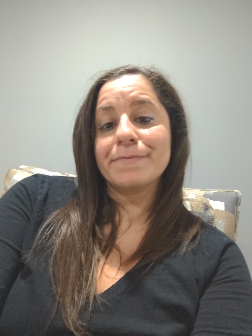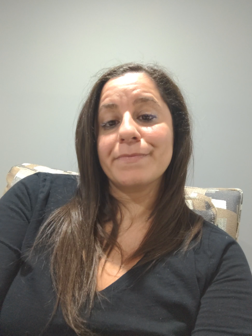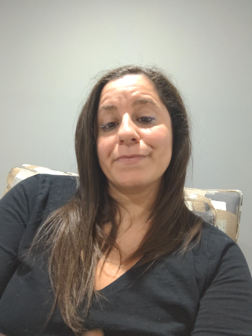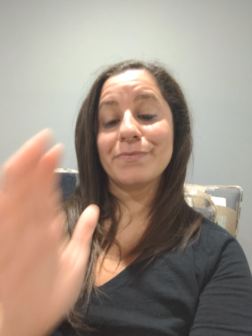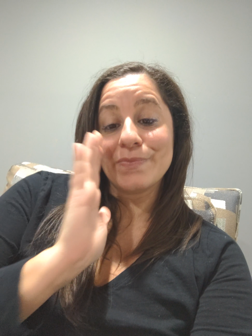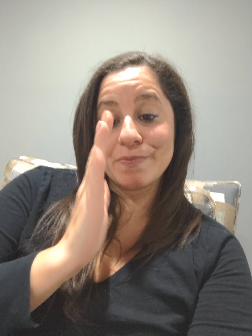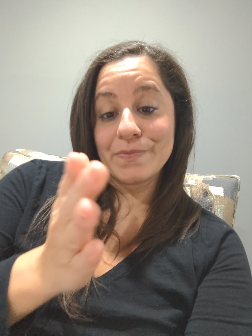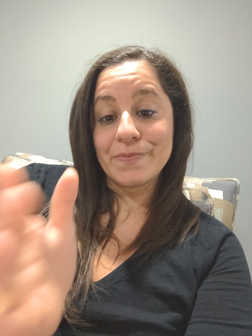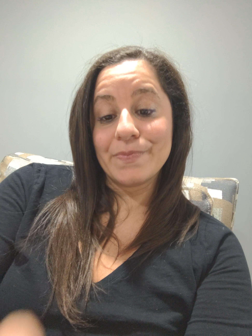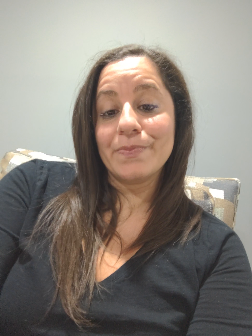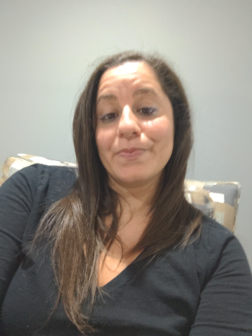will